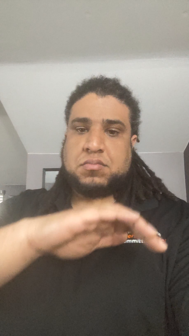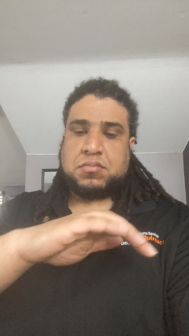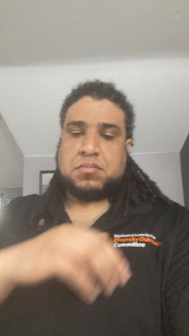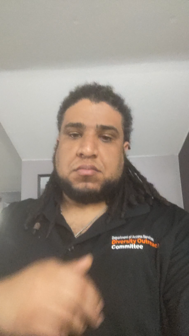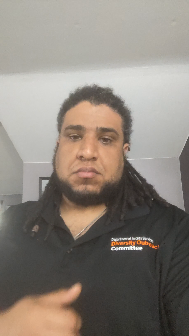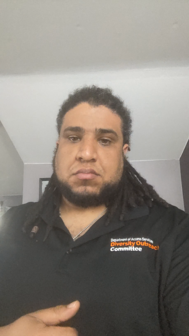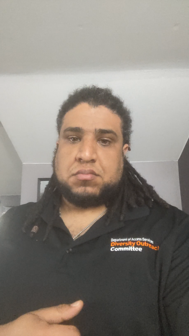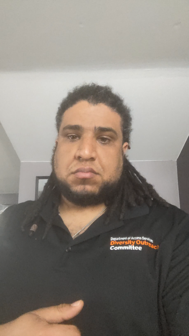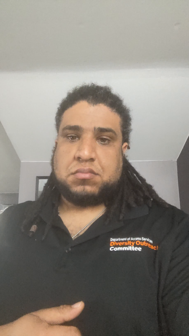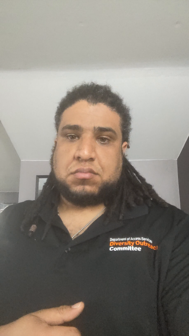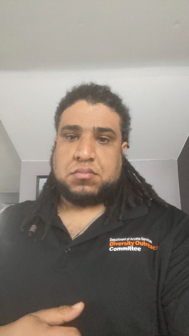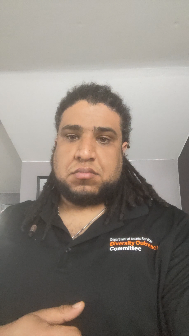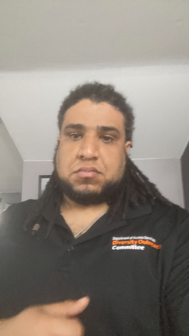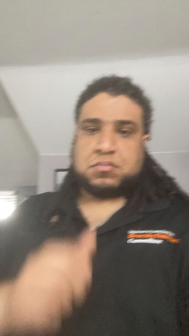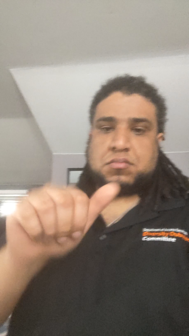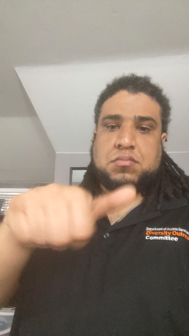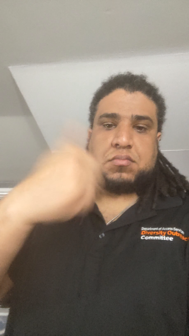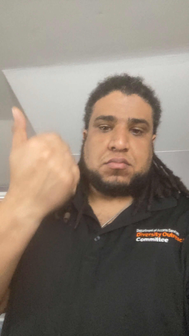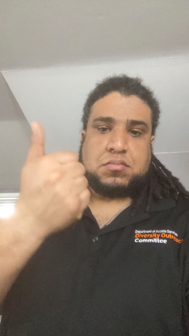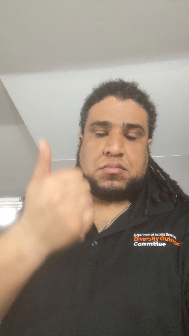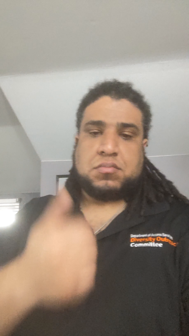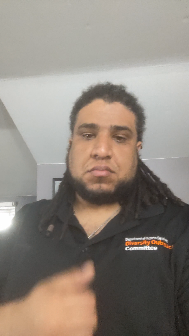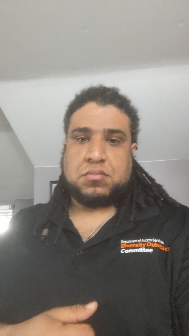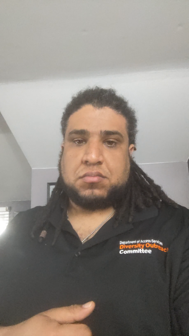other